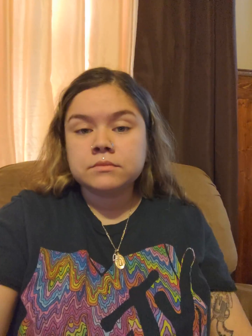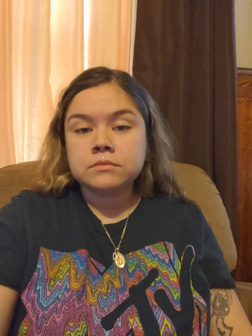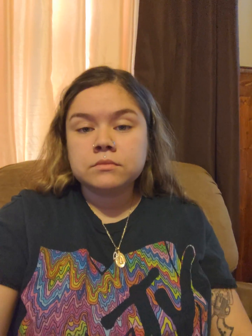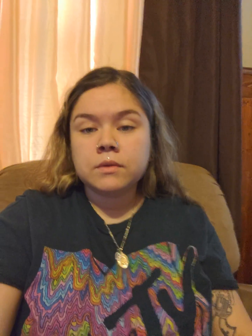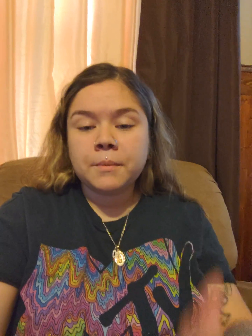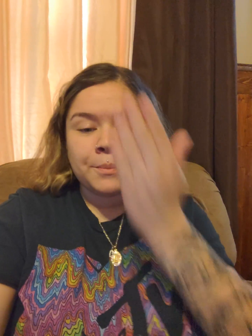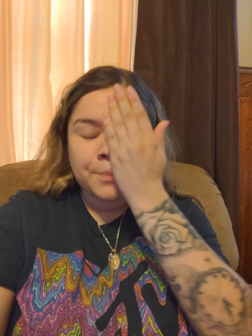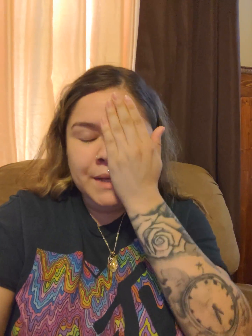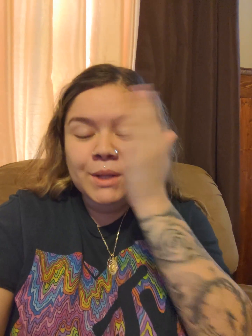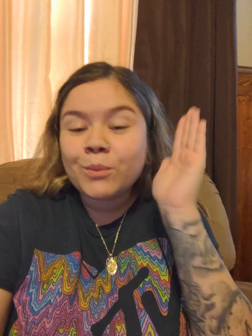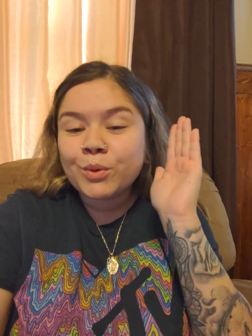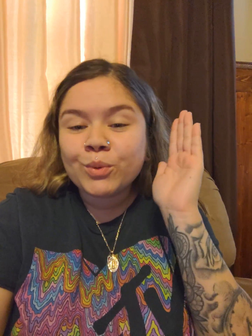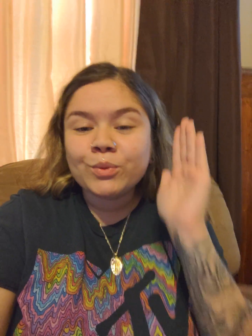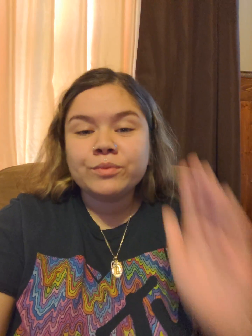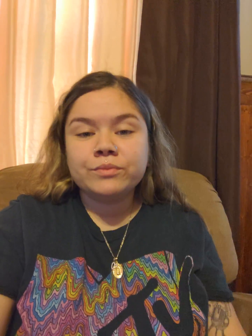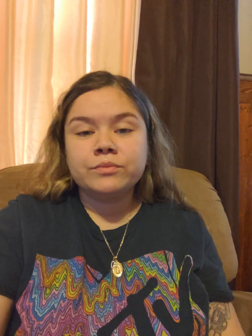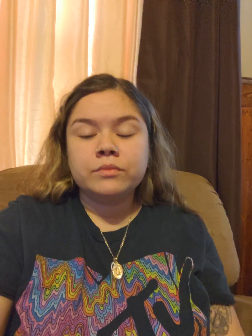peekaboo